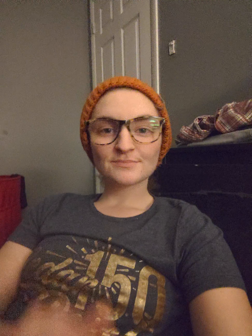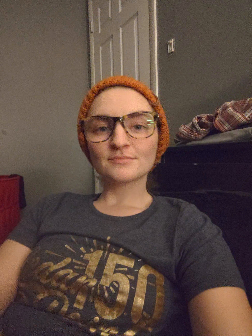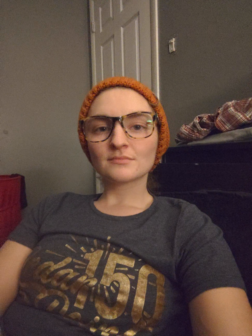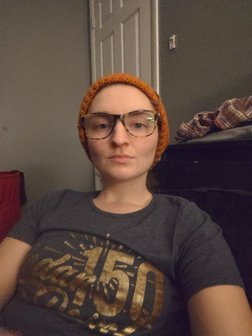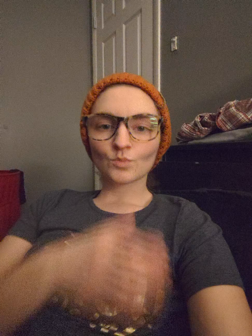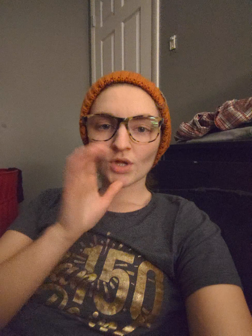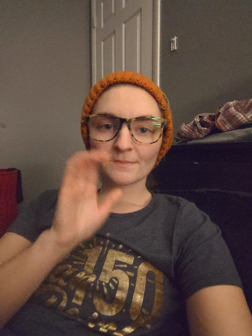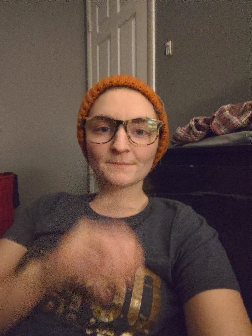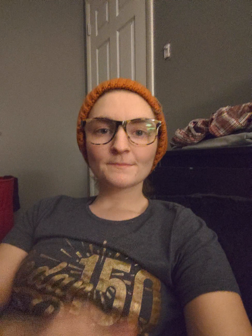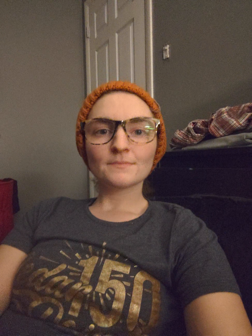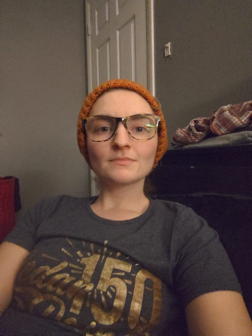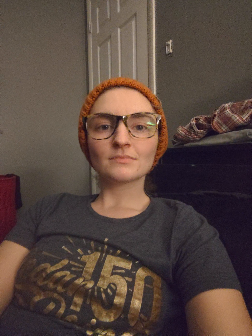drink